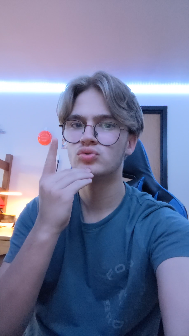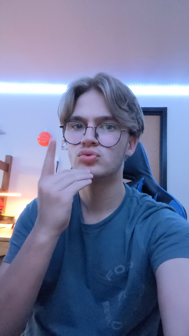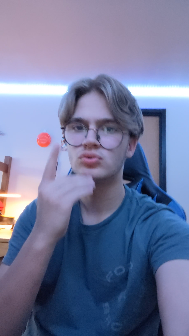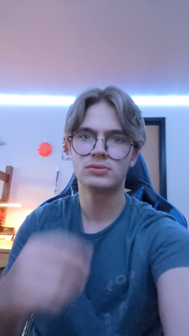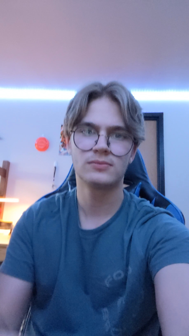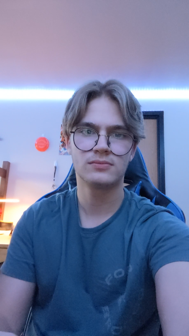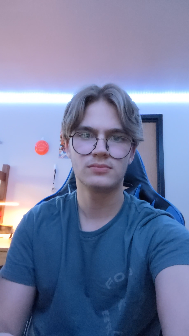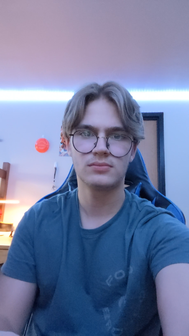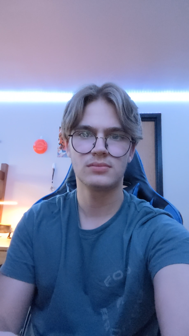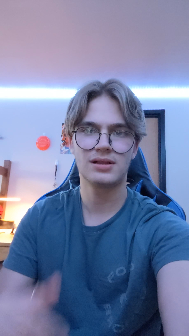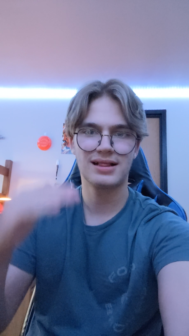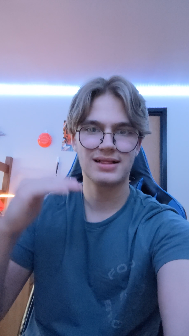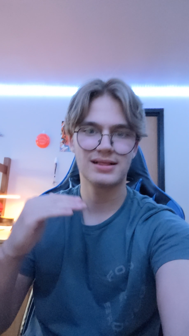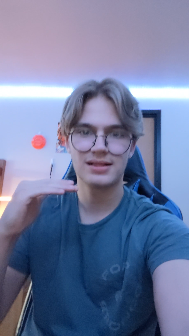little